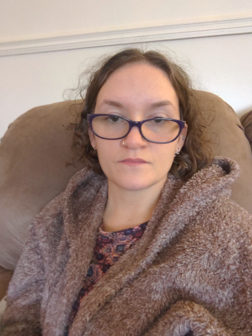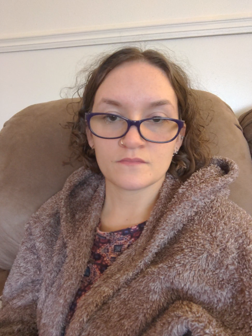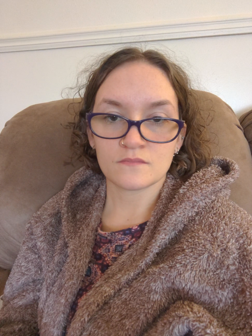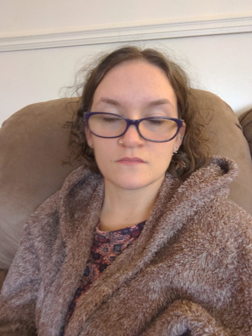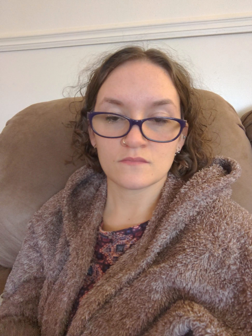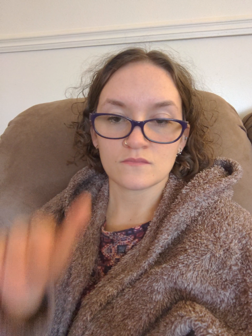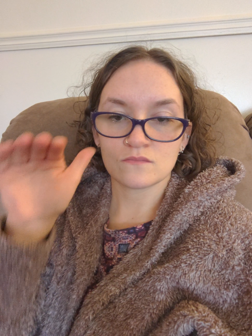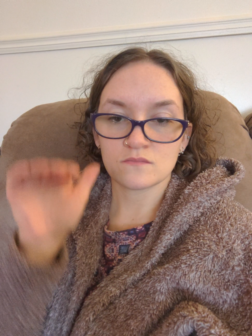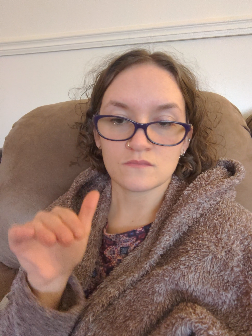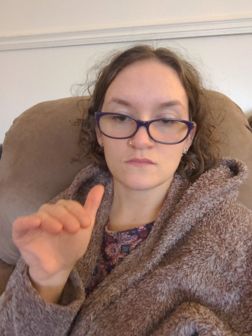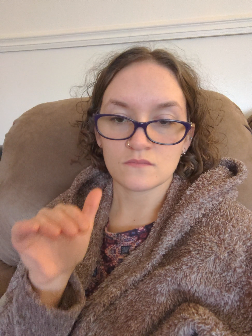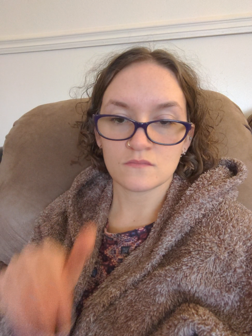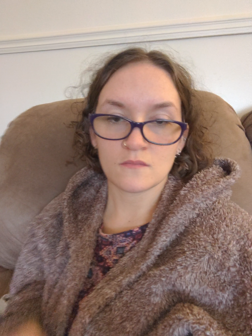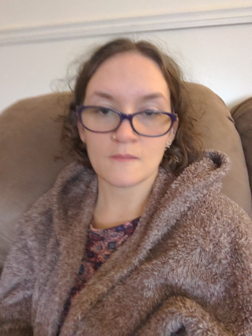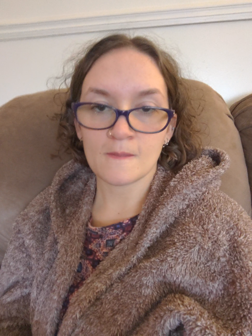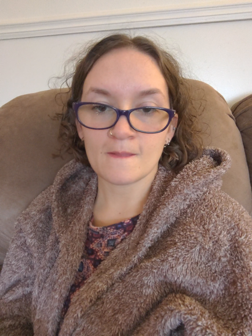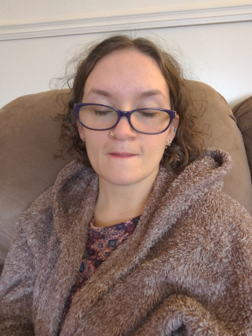child